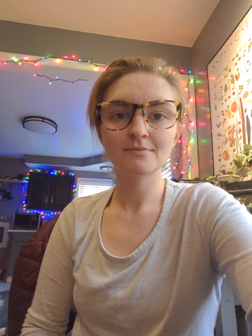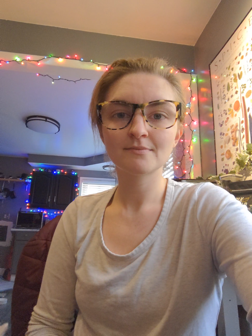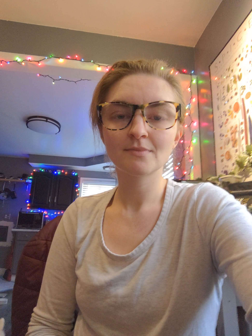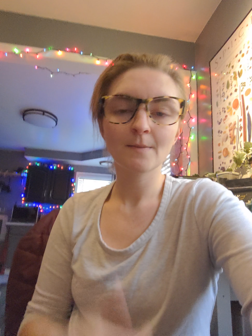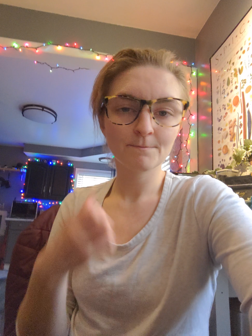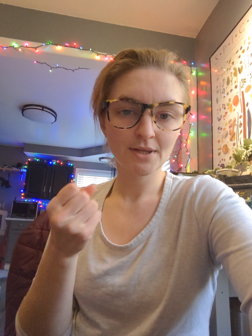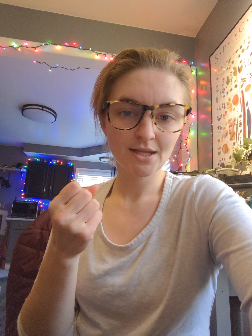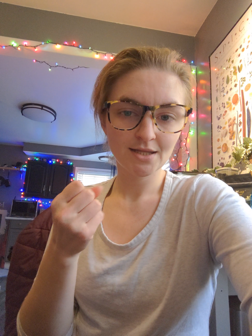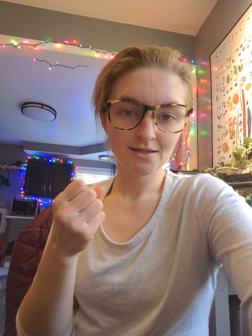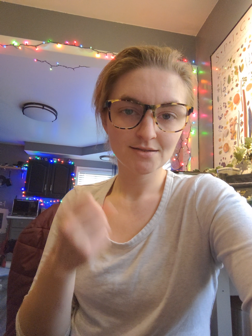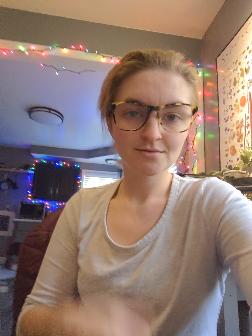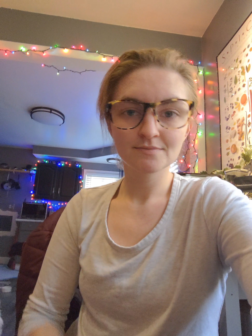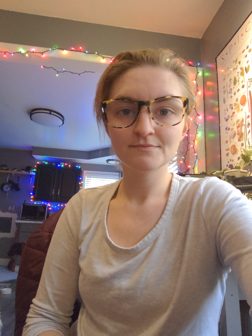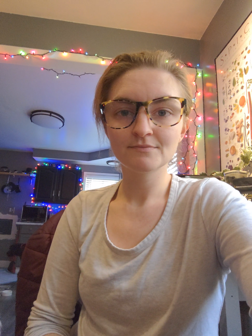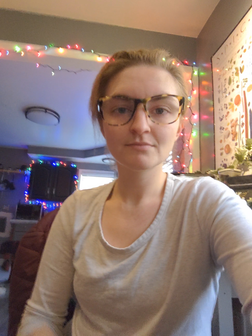milk